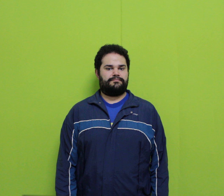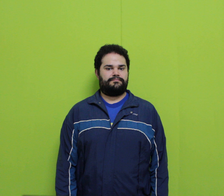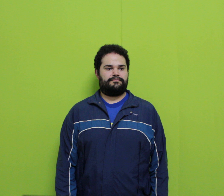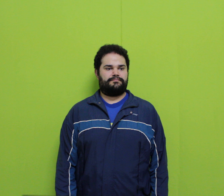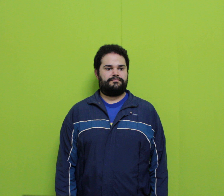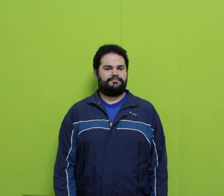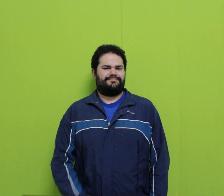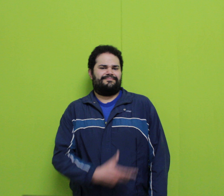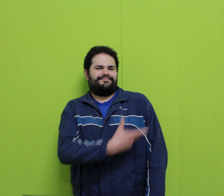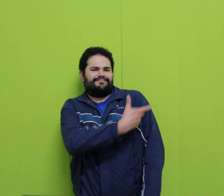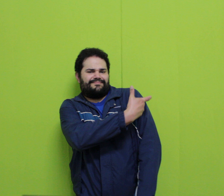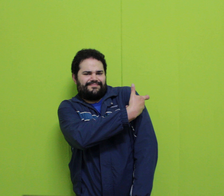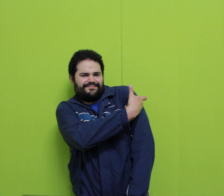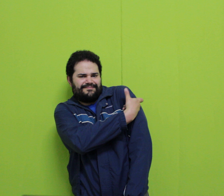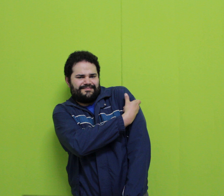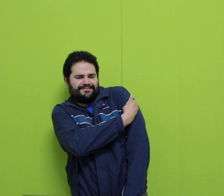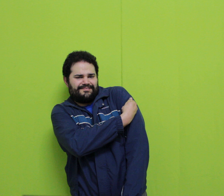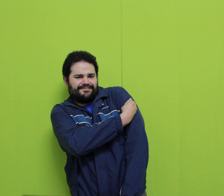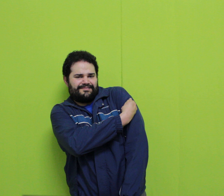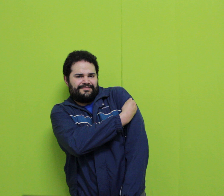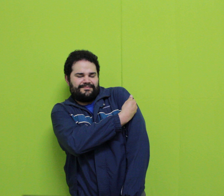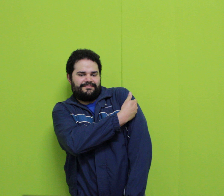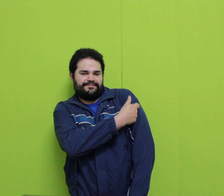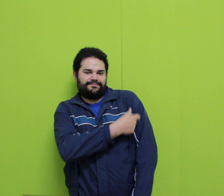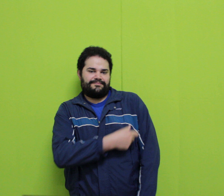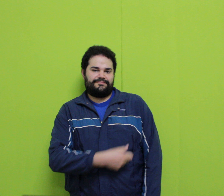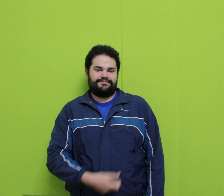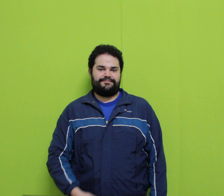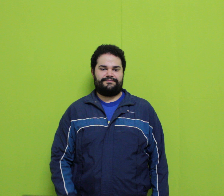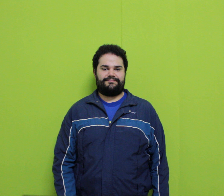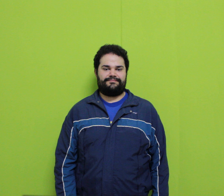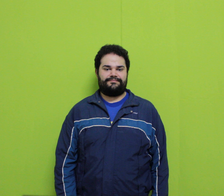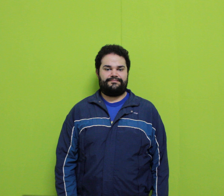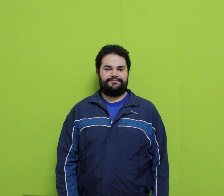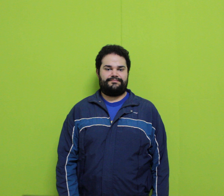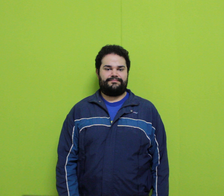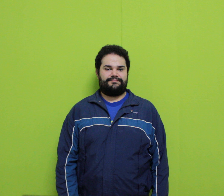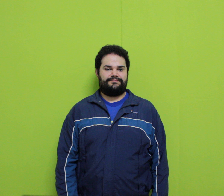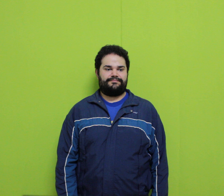vacina